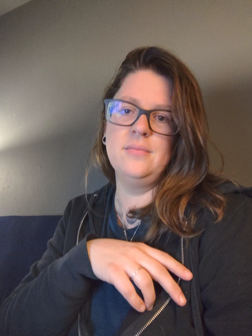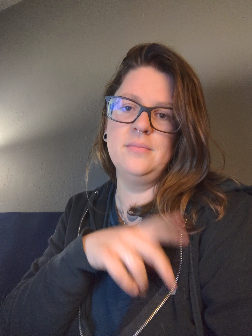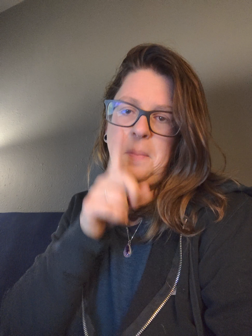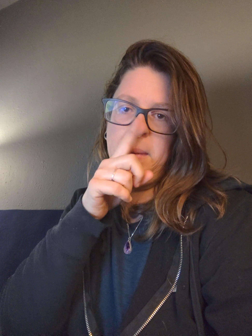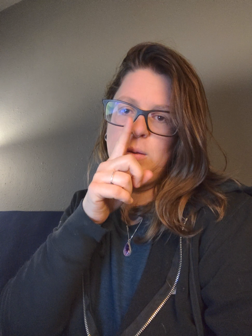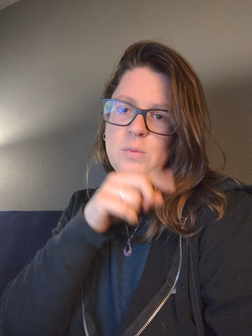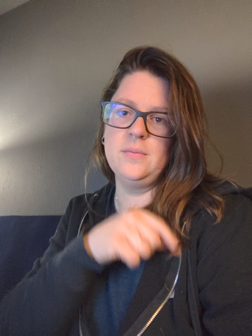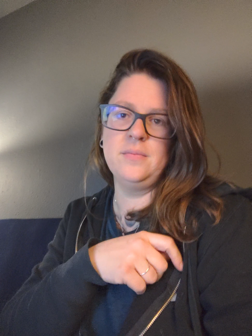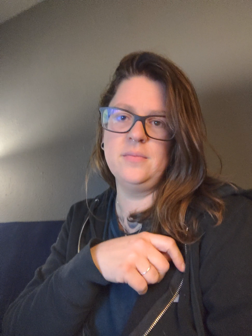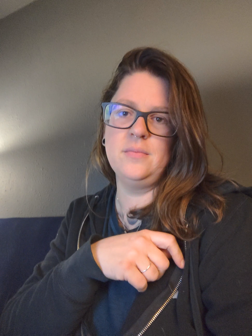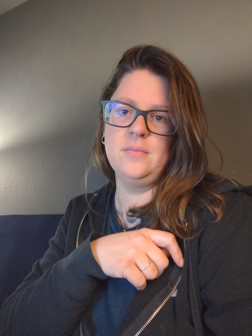mouse